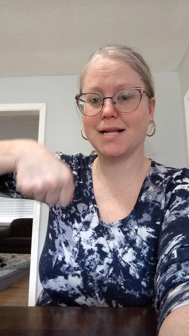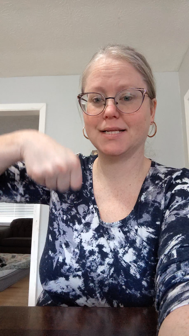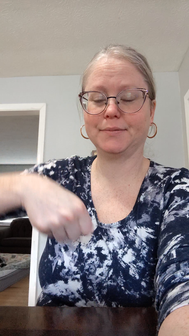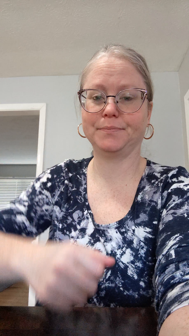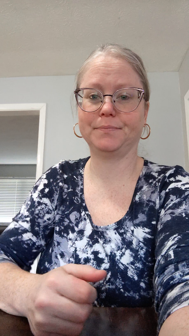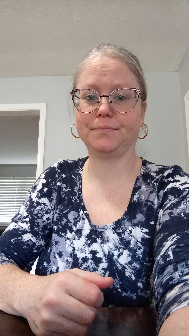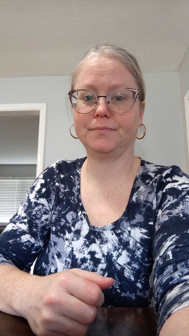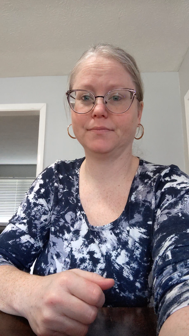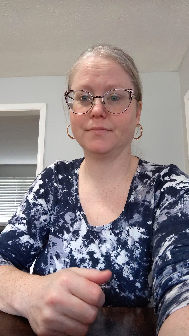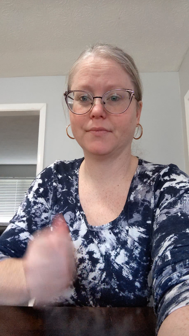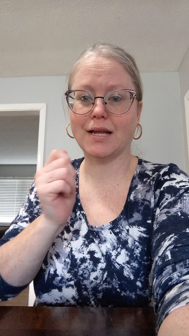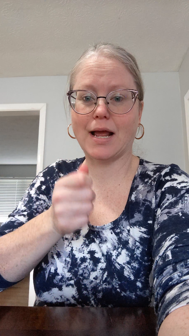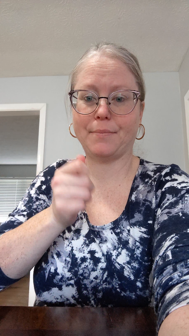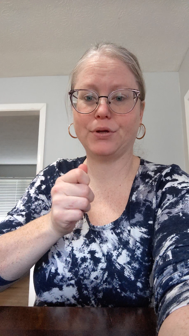hammer